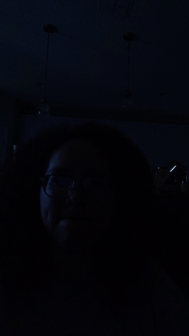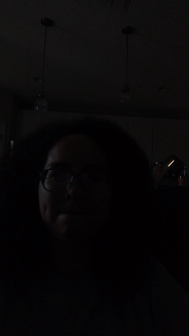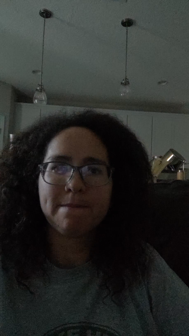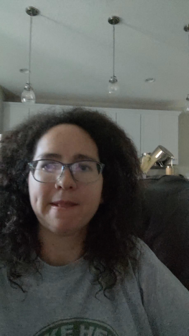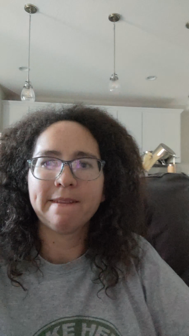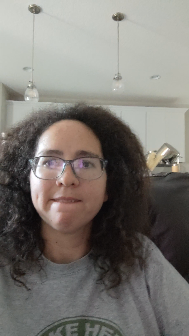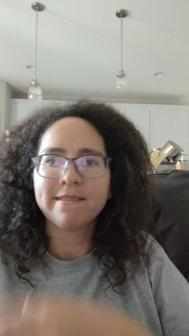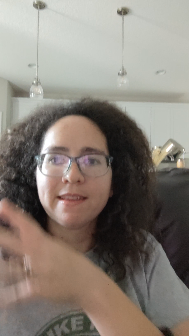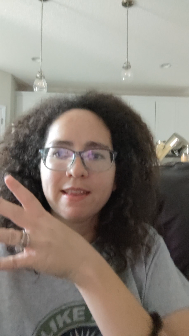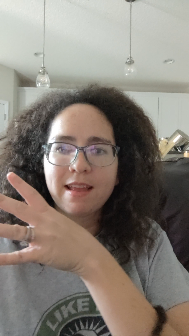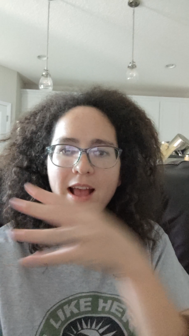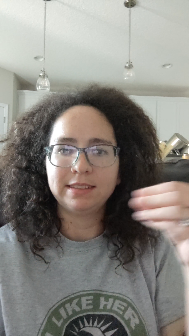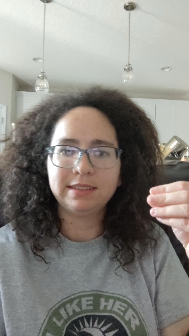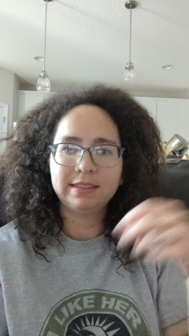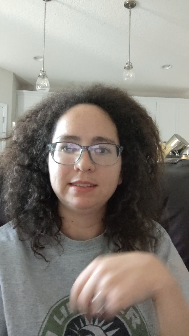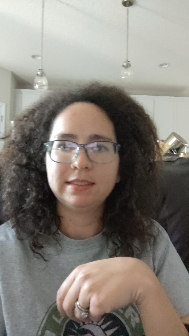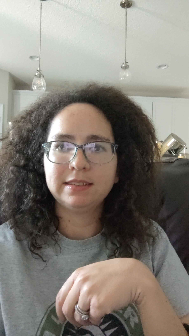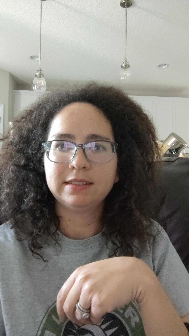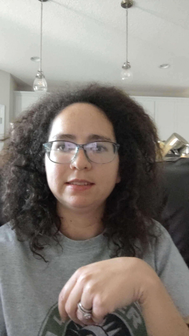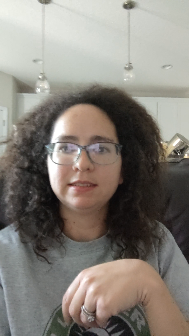and